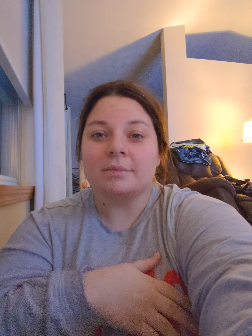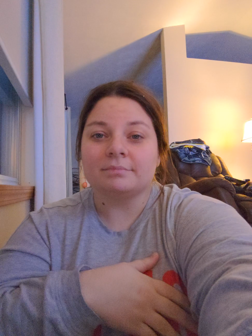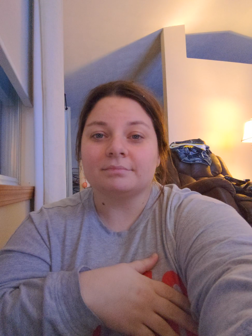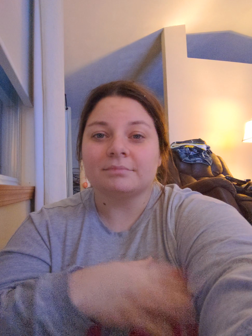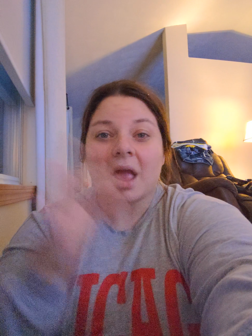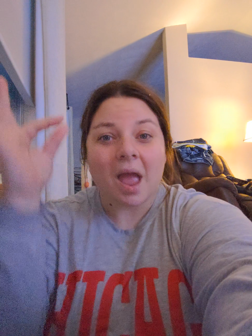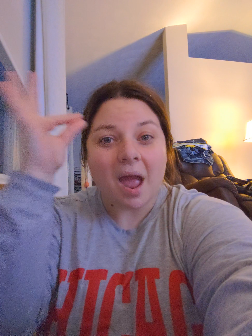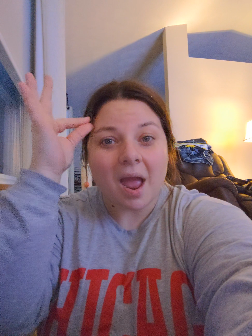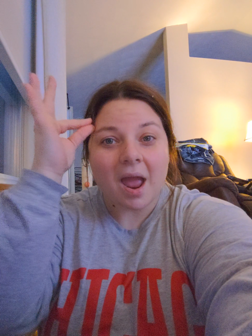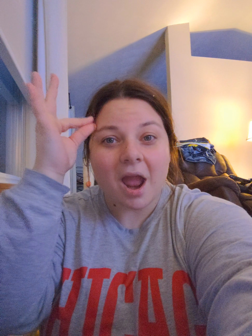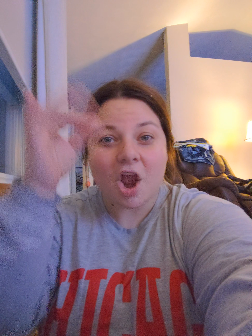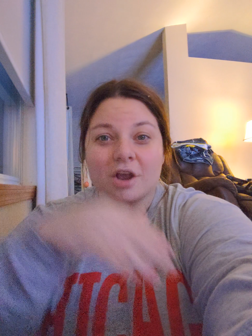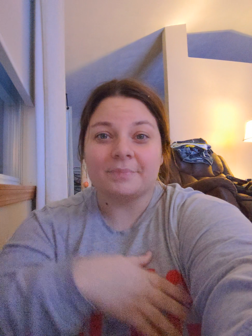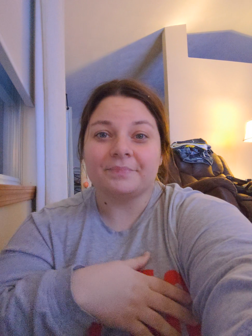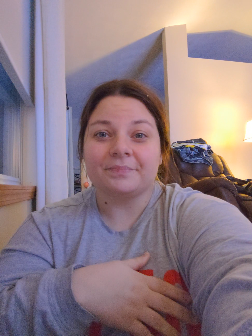hair